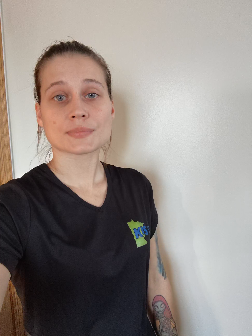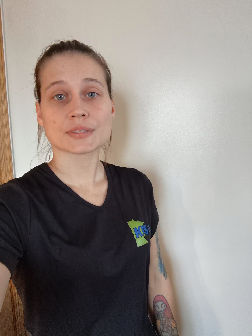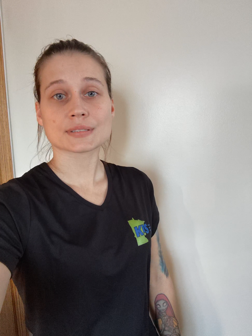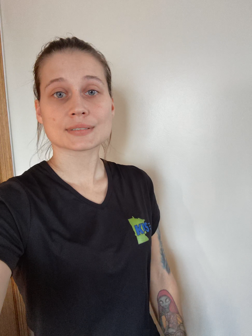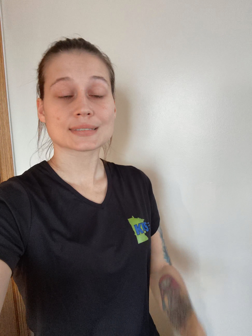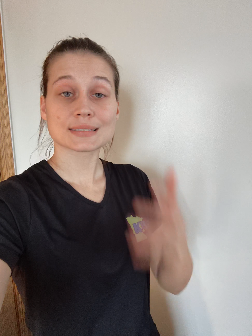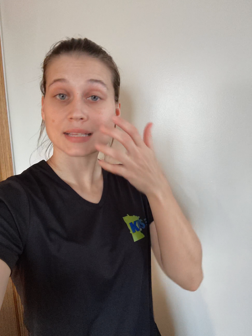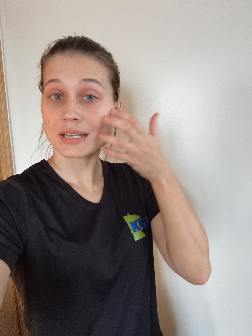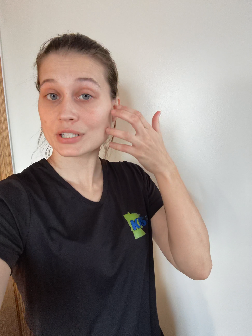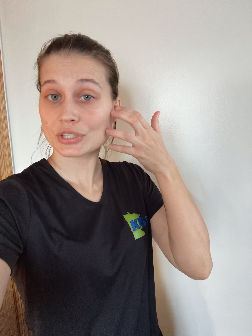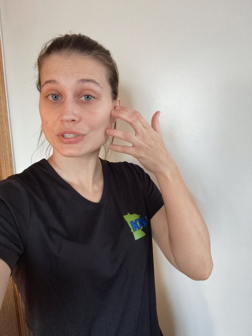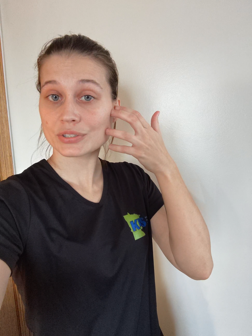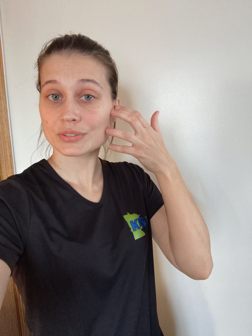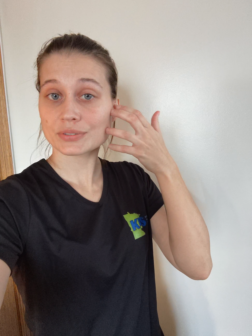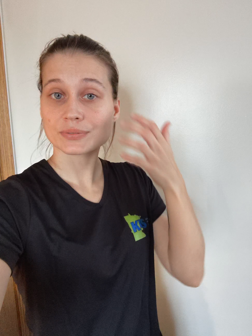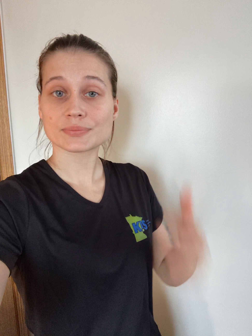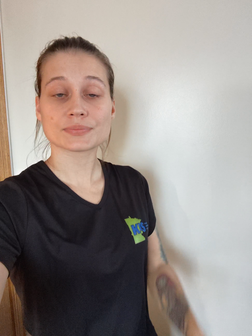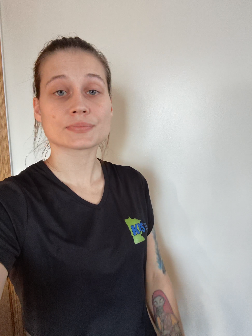tiger